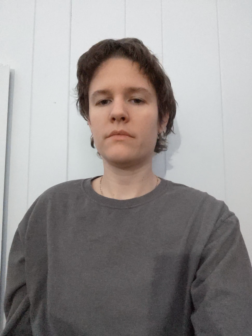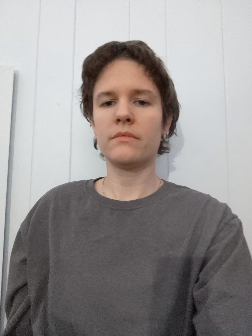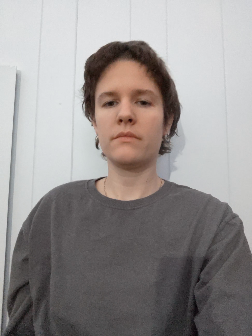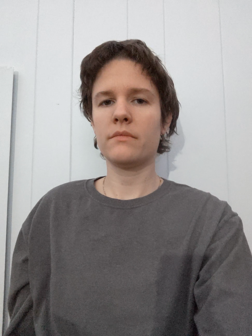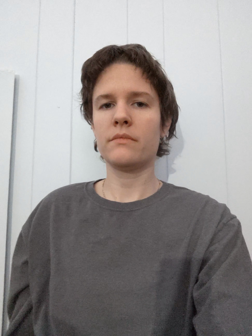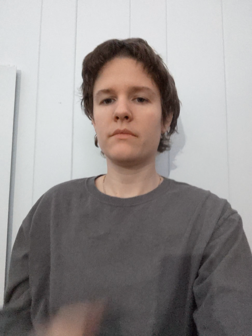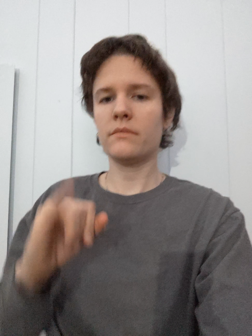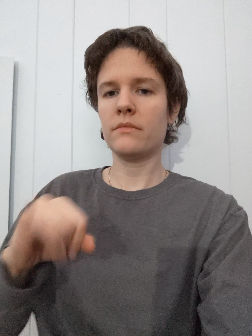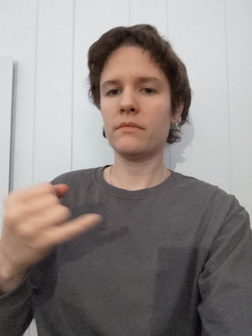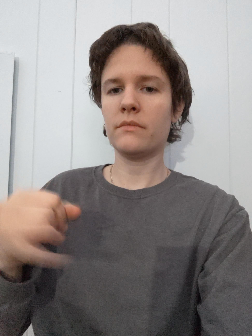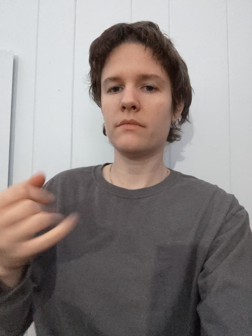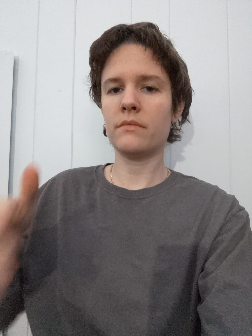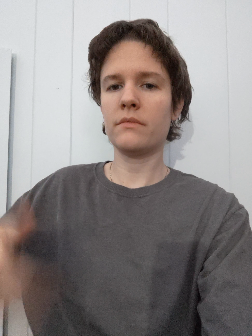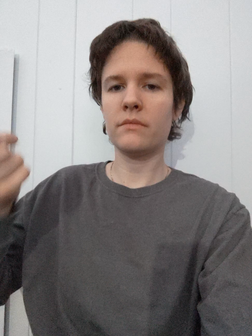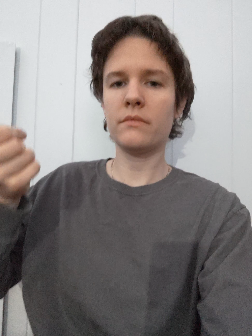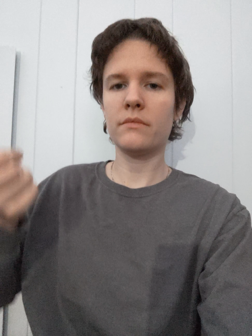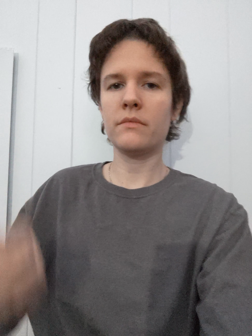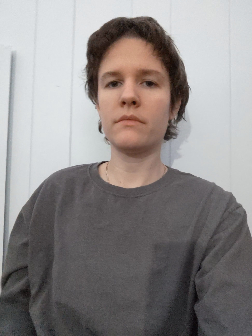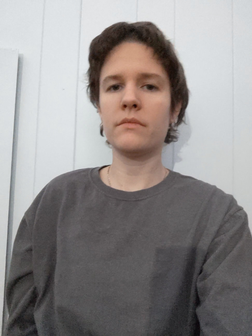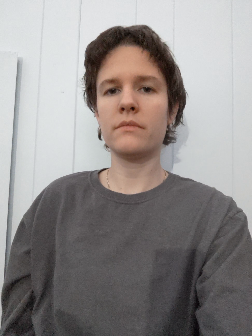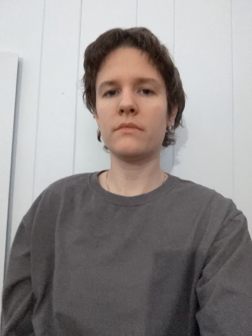jeans